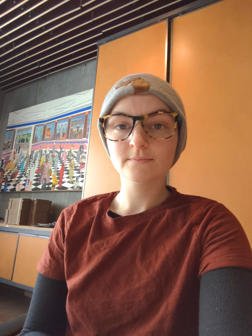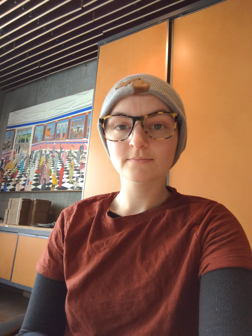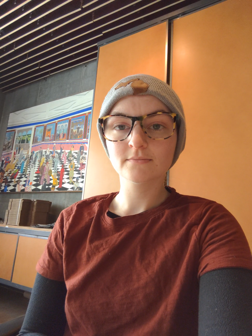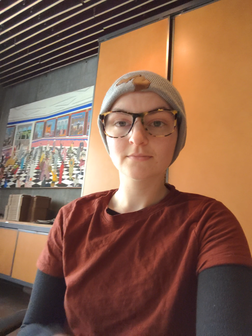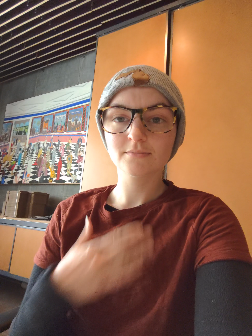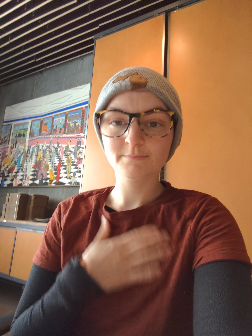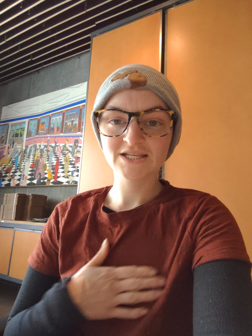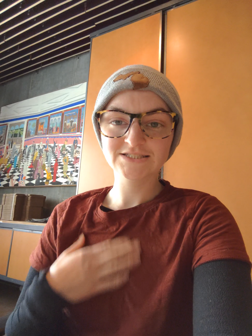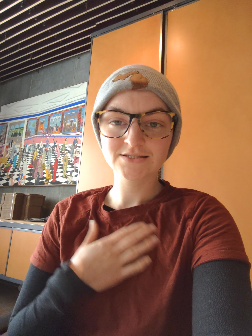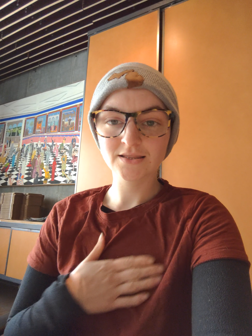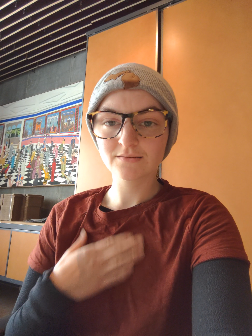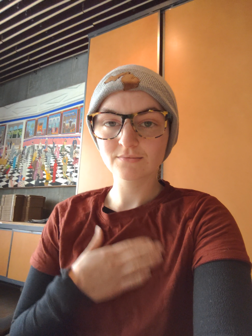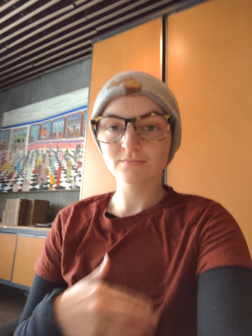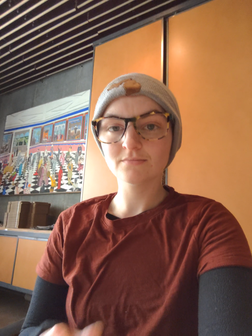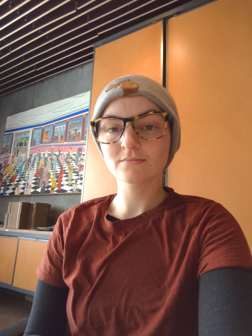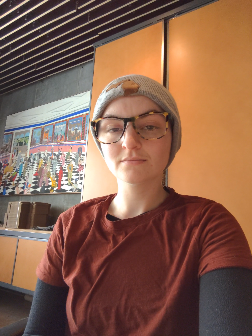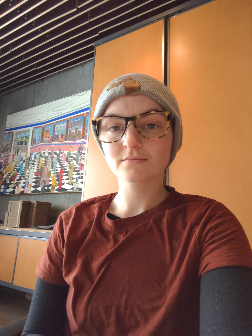please